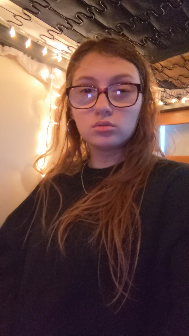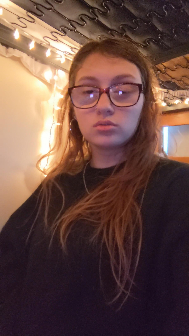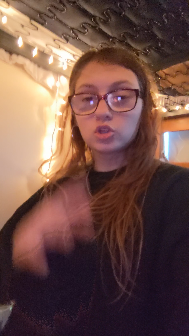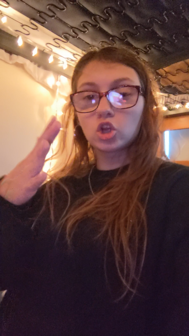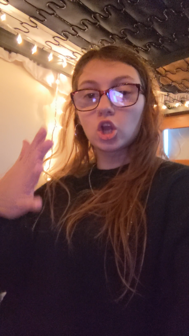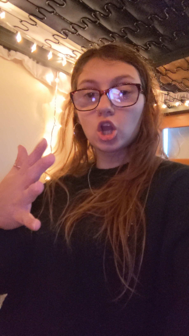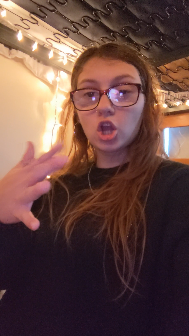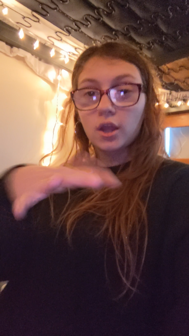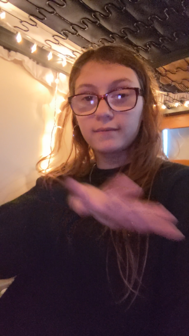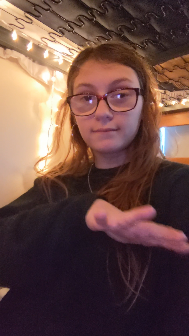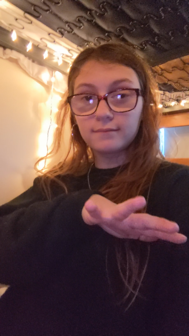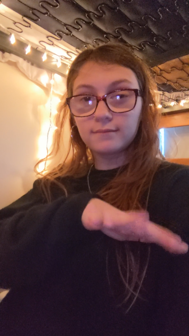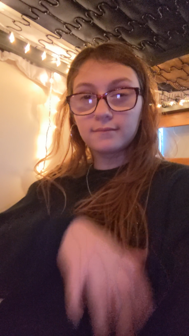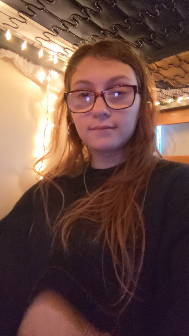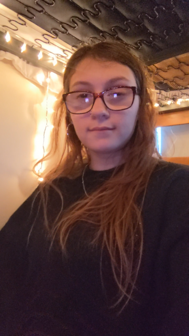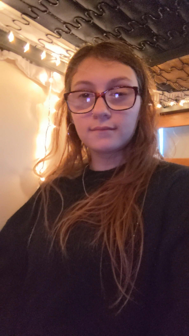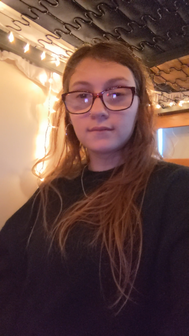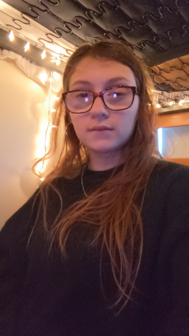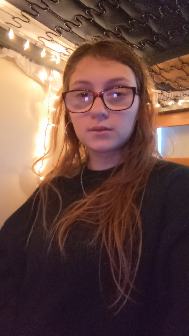cover